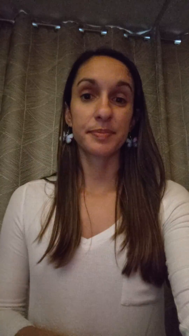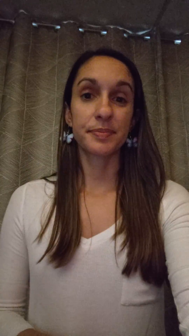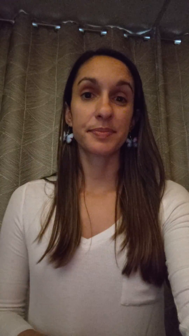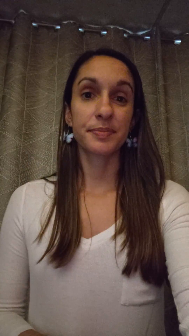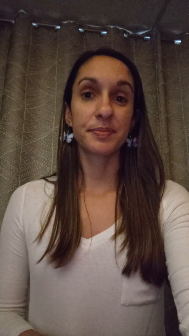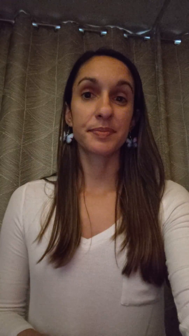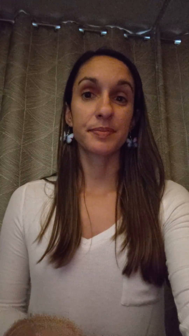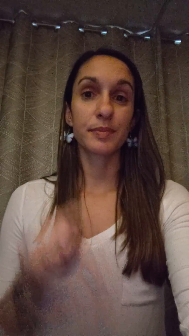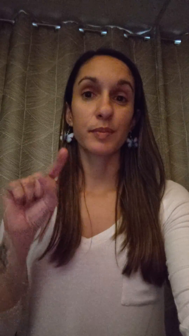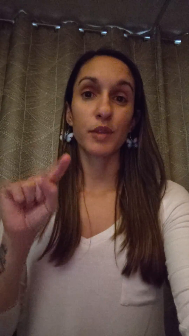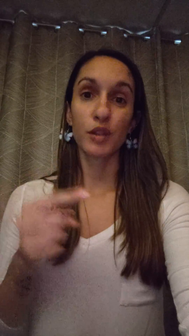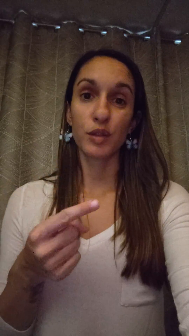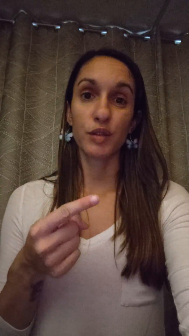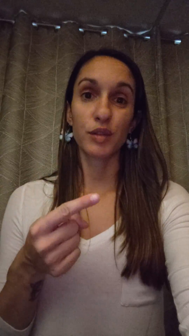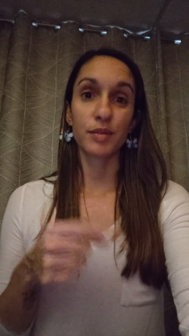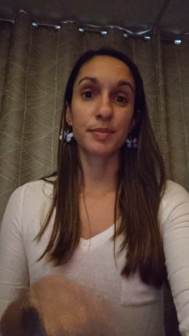hurt